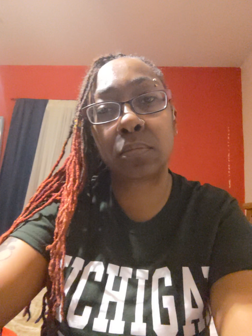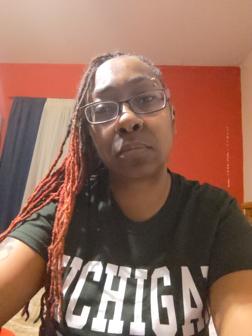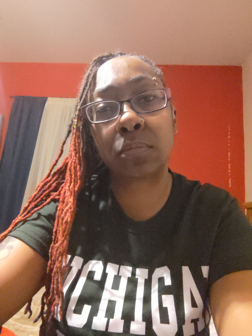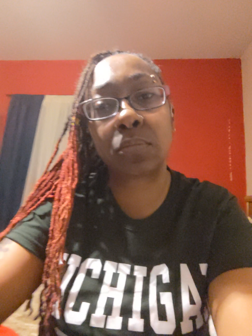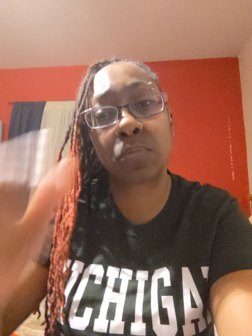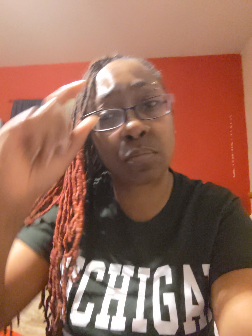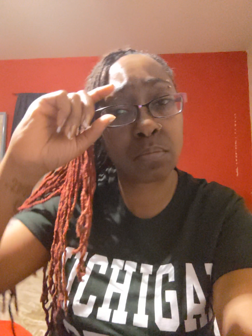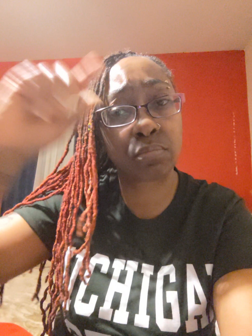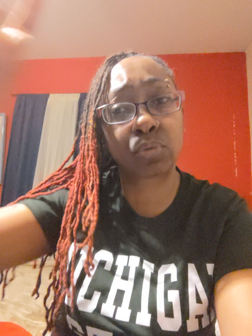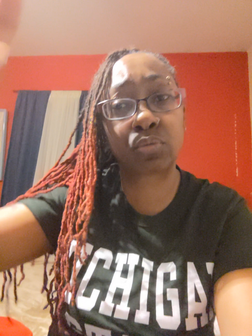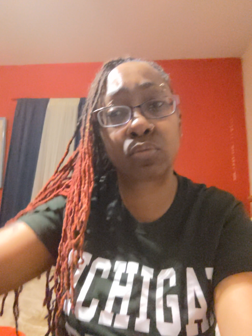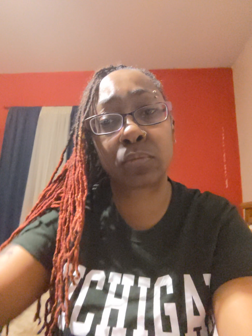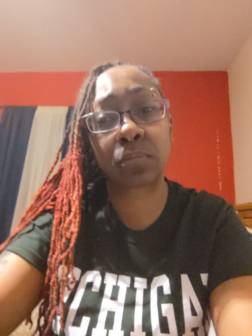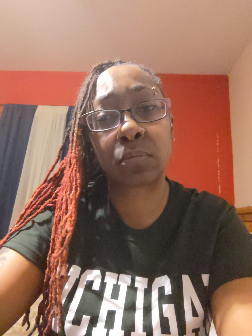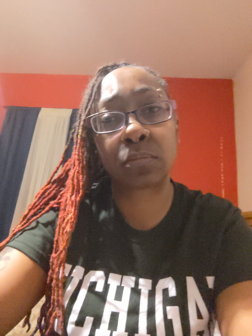moon